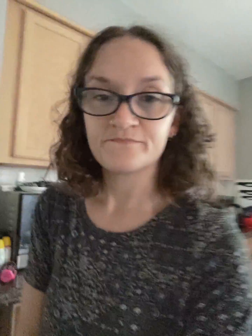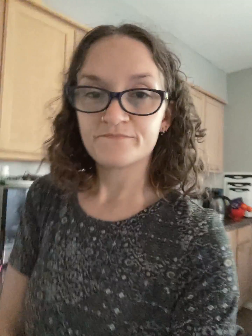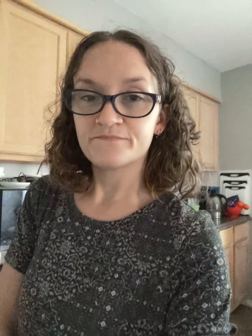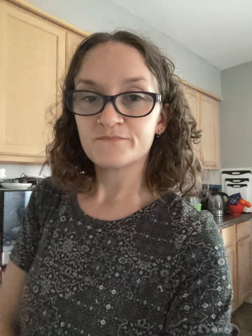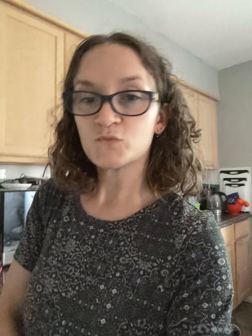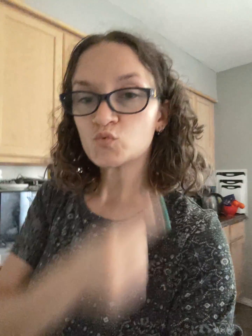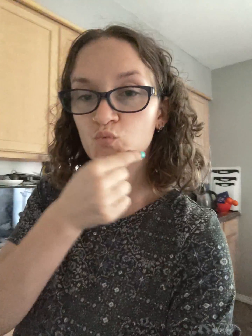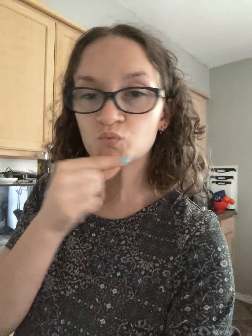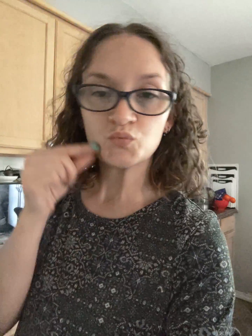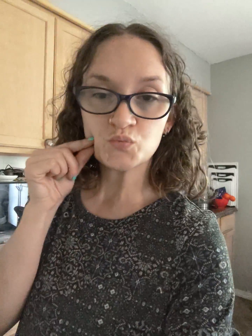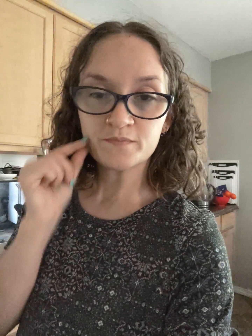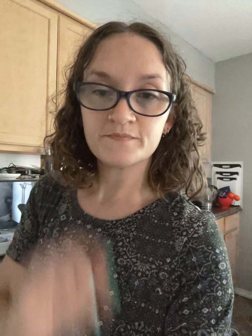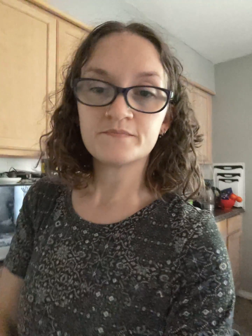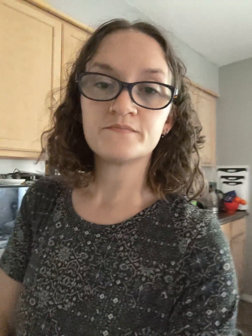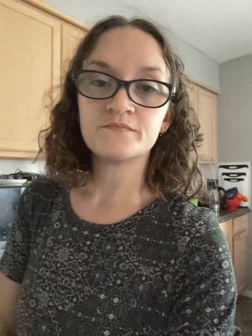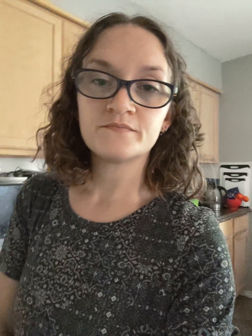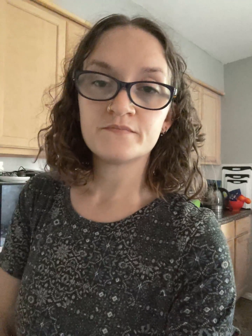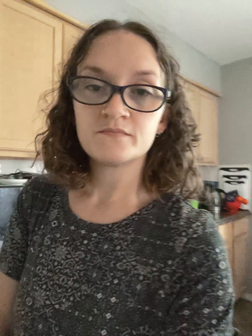glue